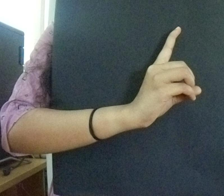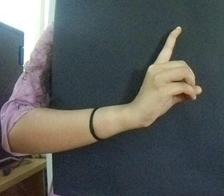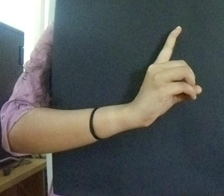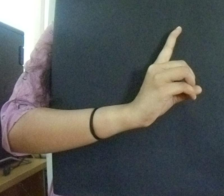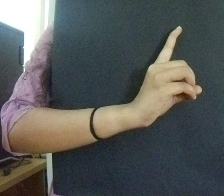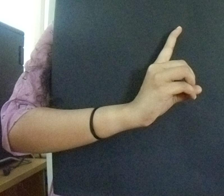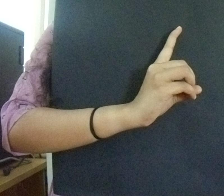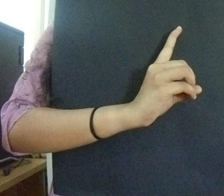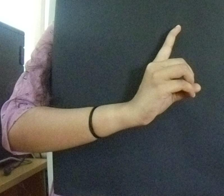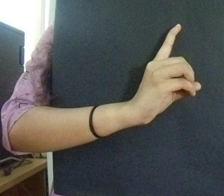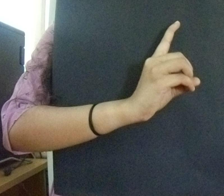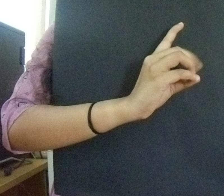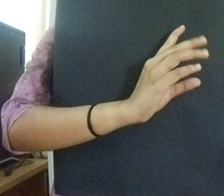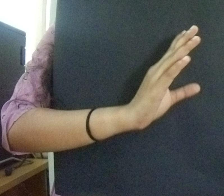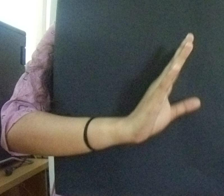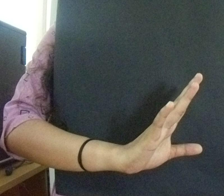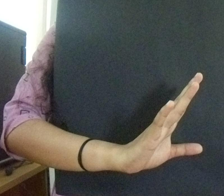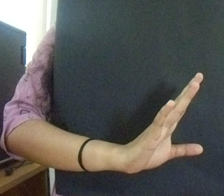hot